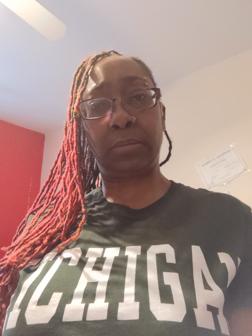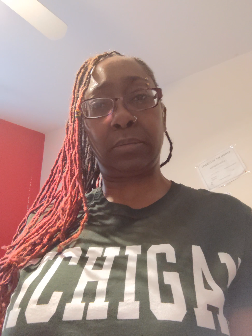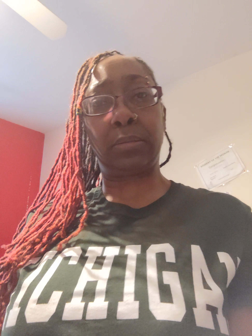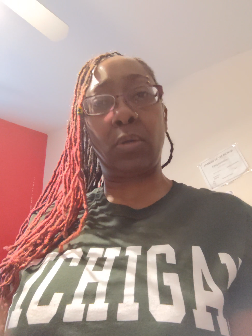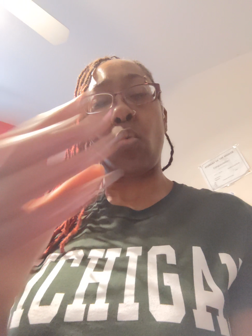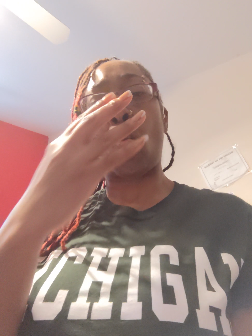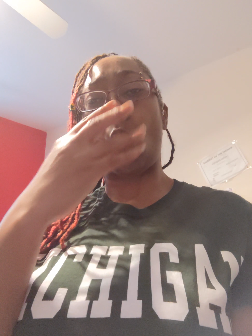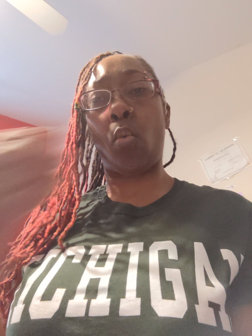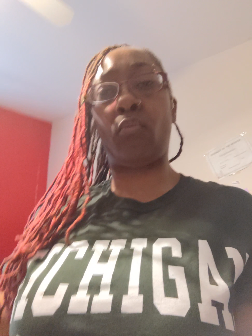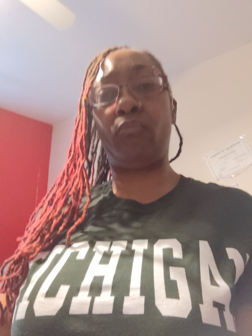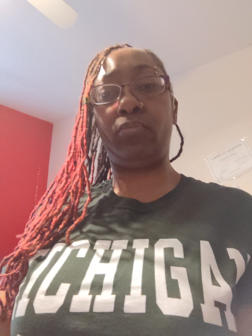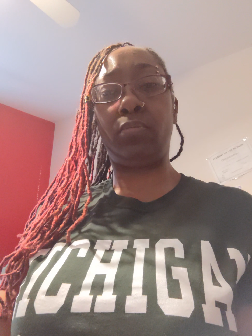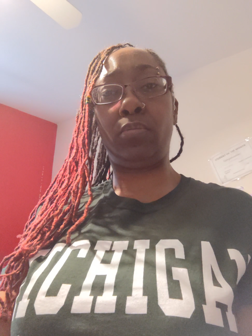wolf